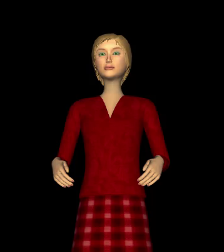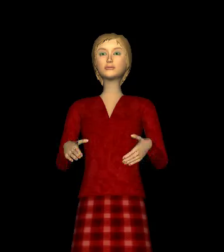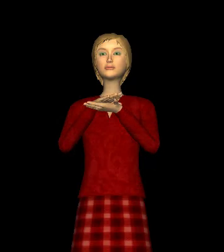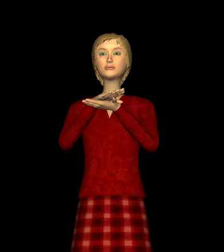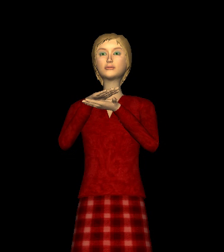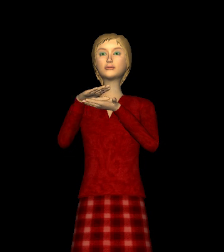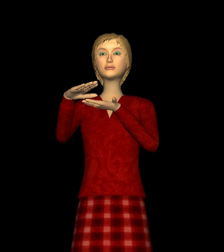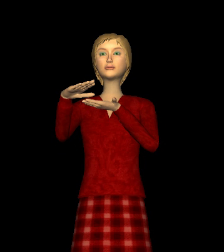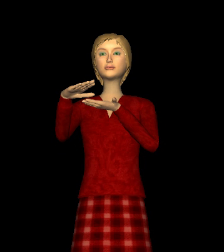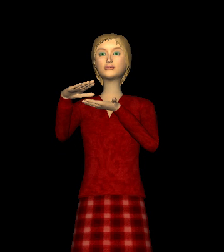ناعم